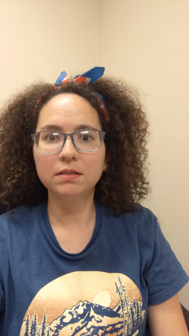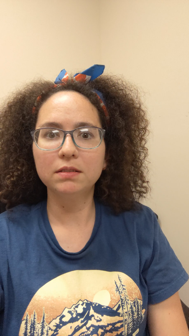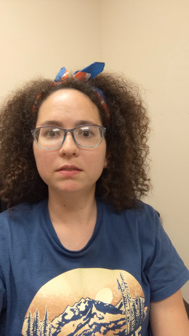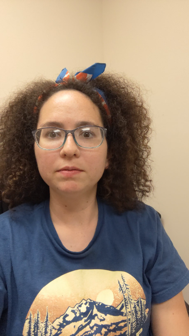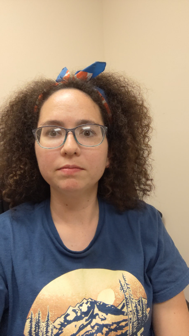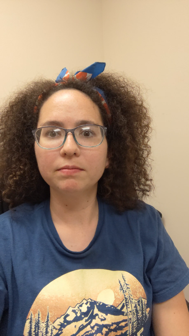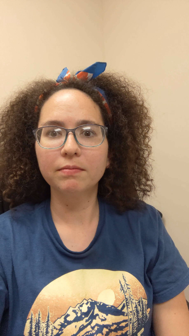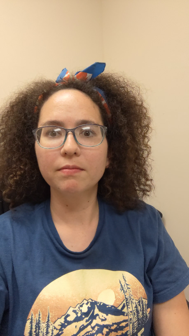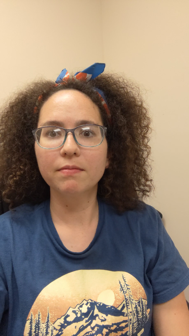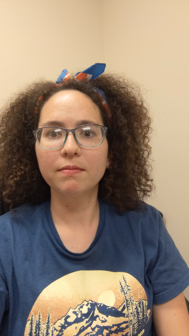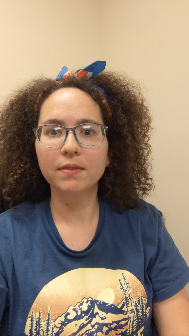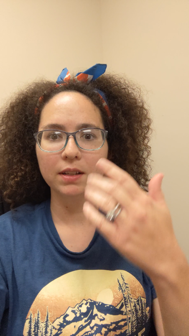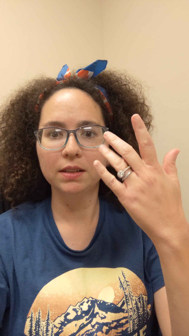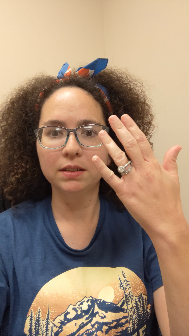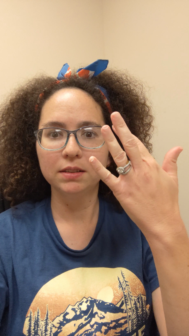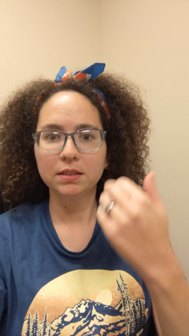hand